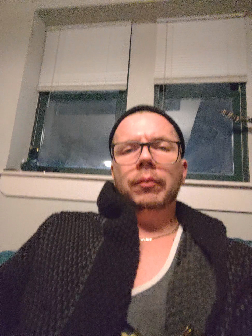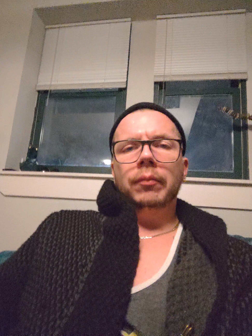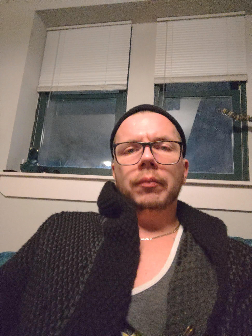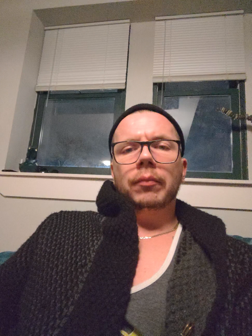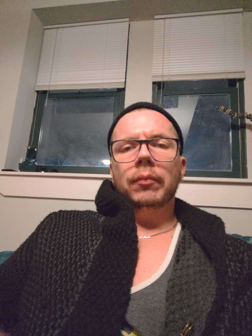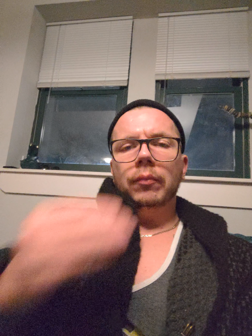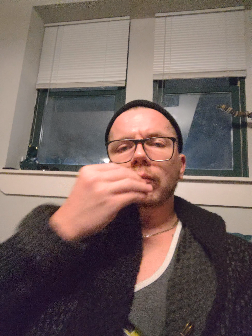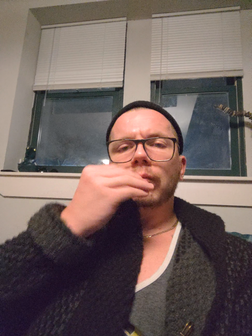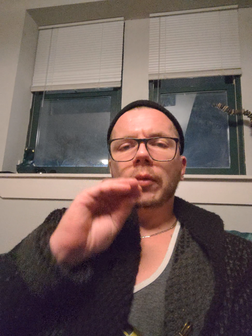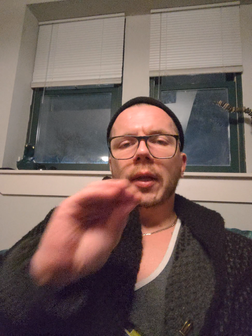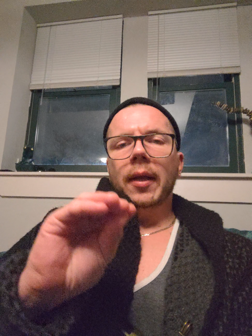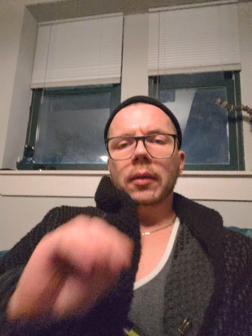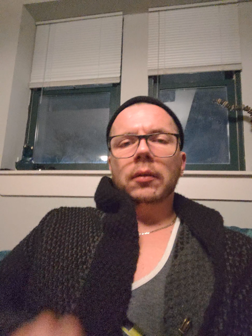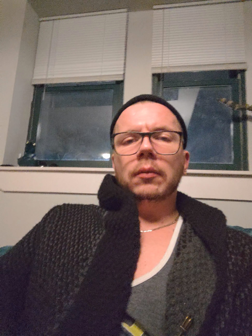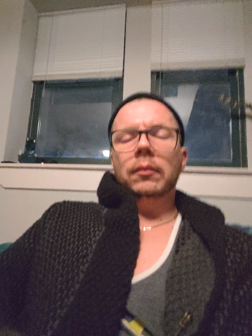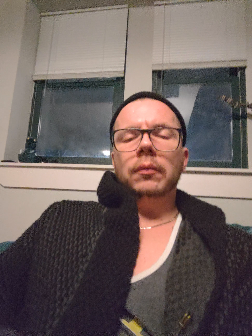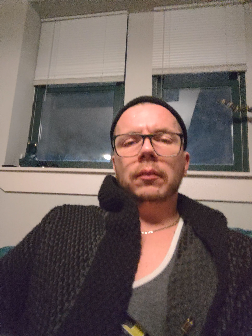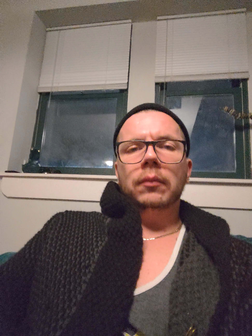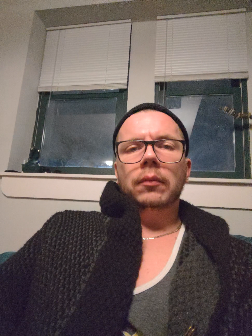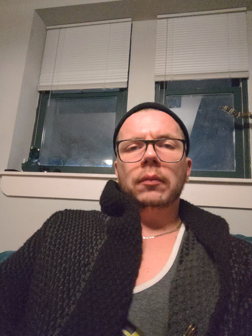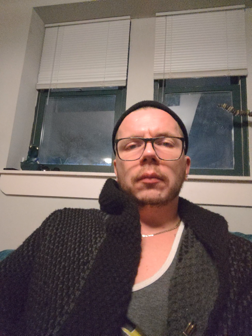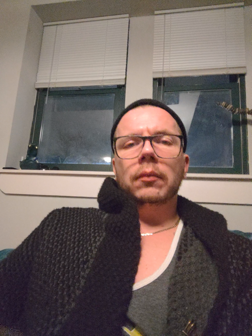kiss